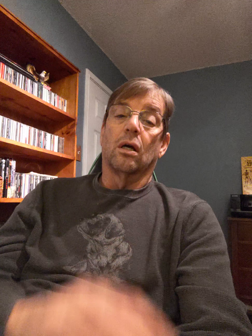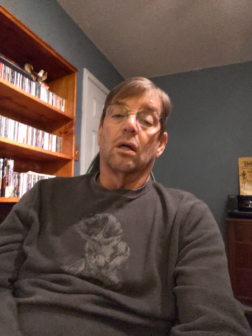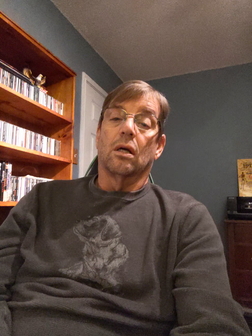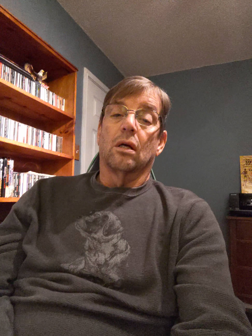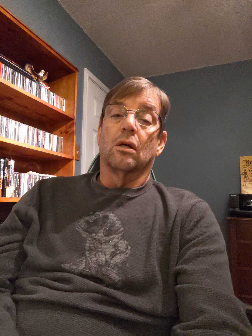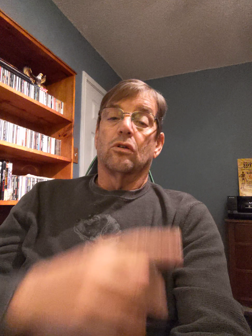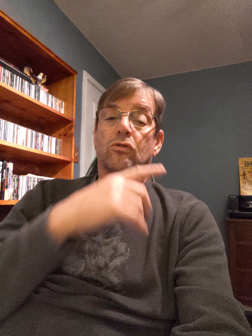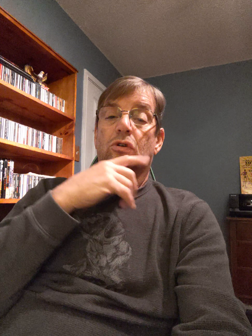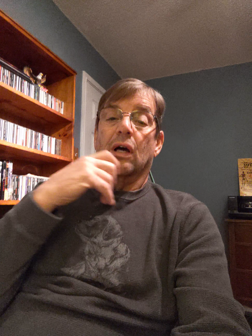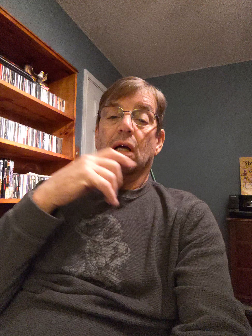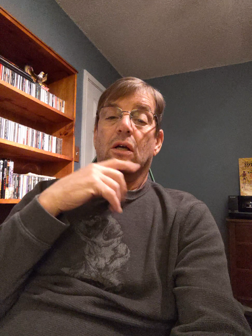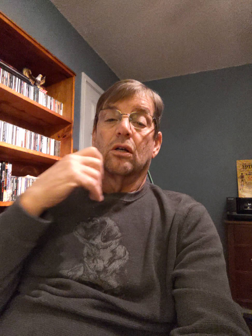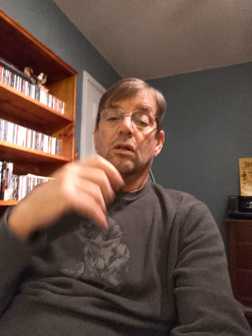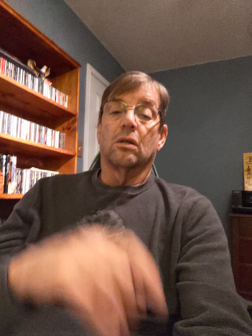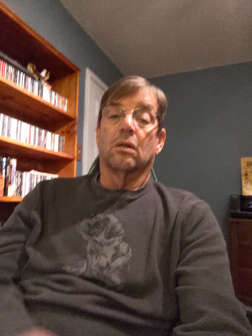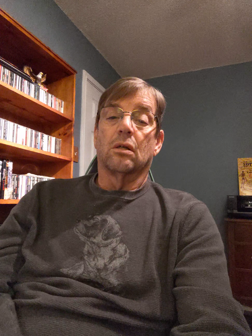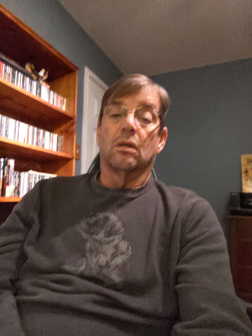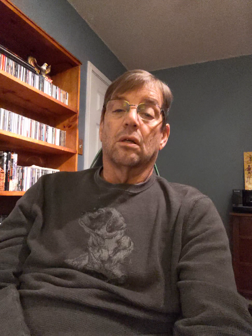dryer